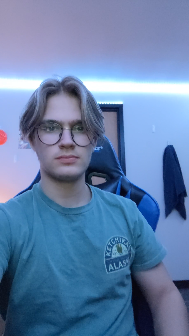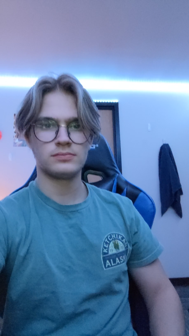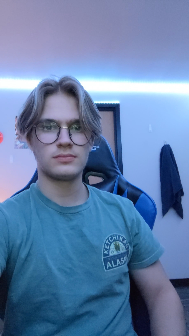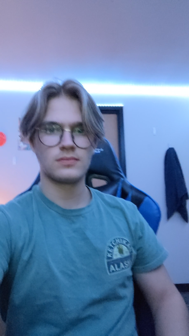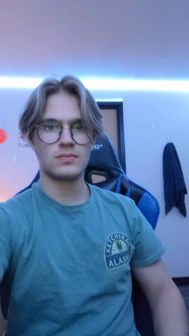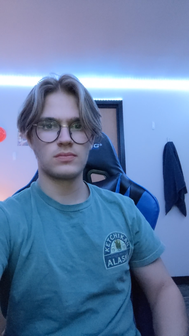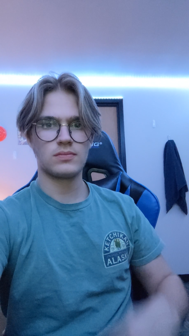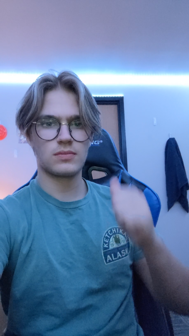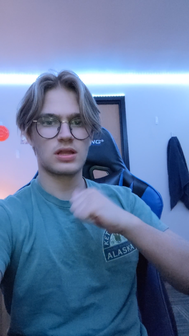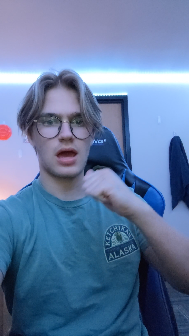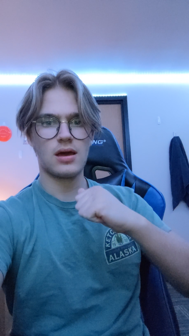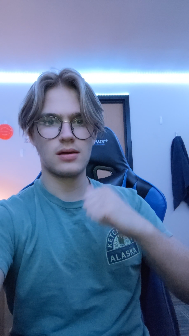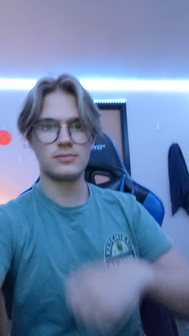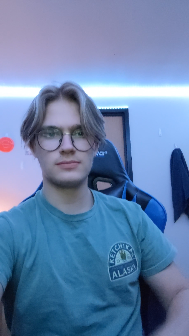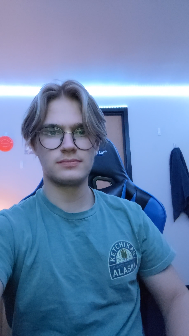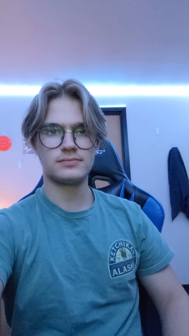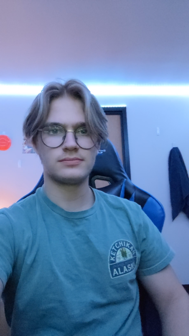rock